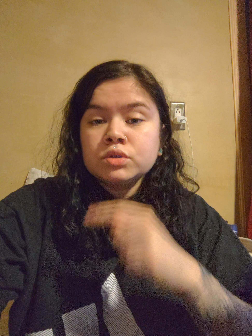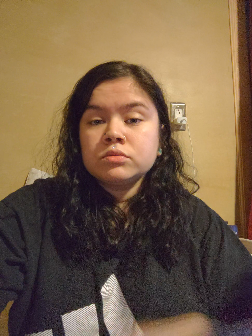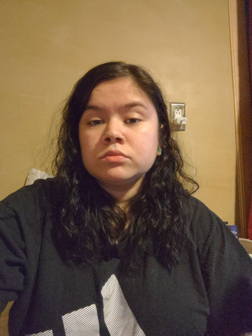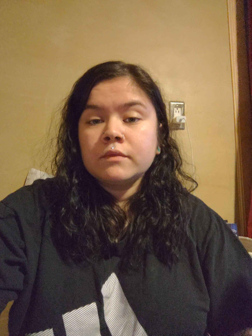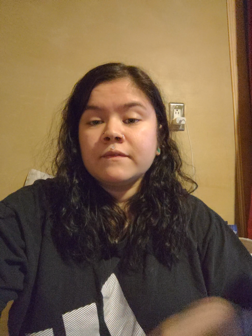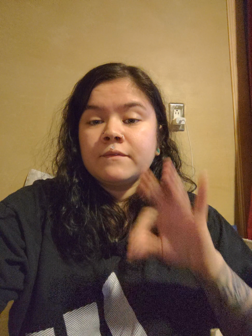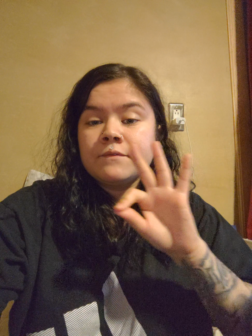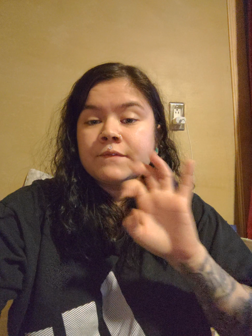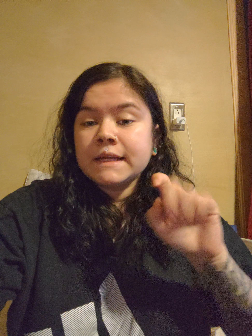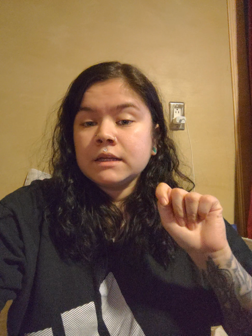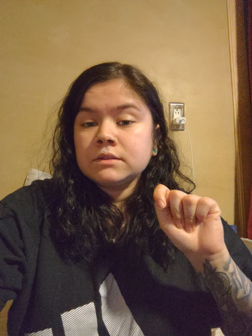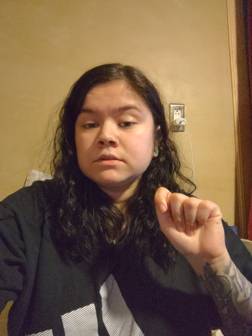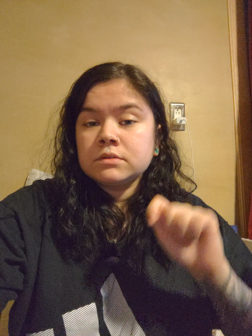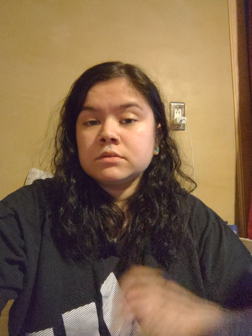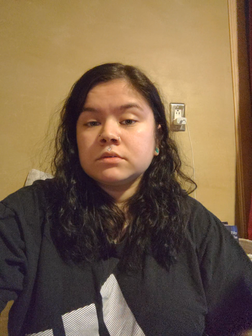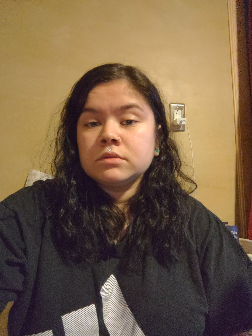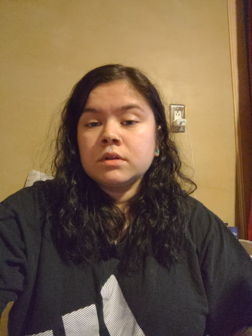feet